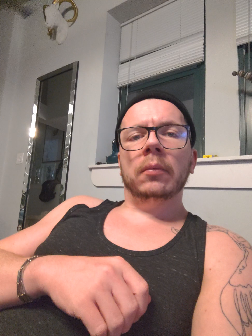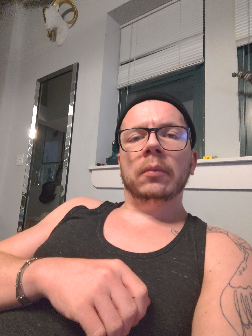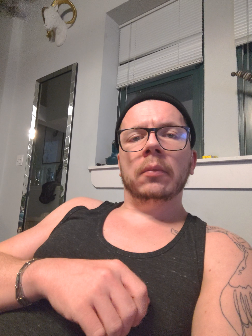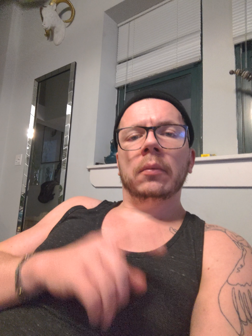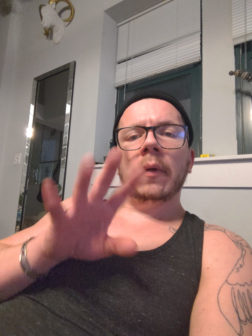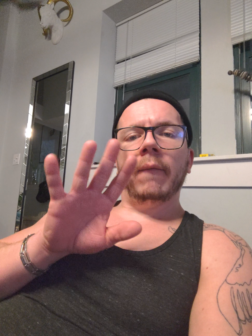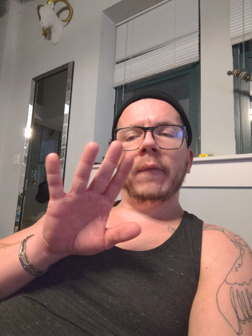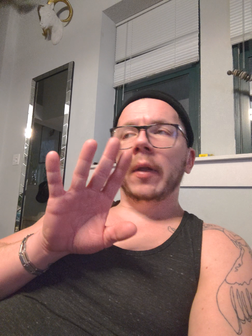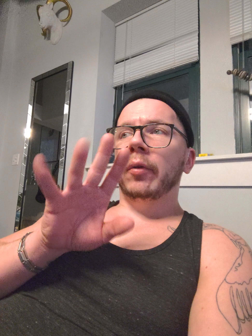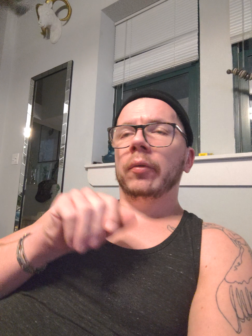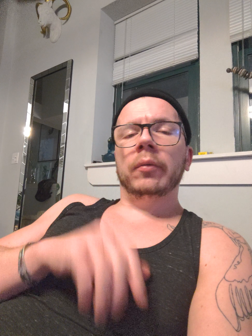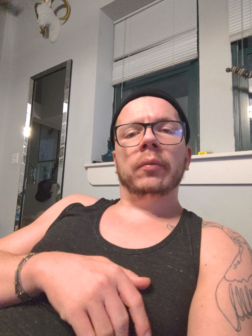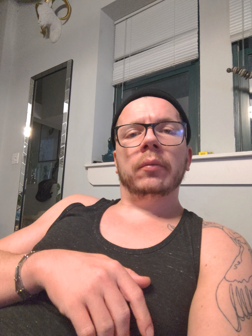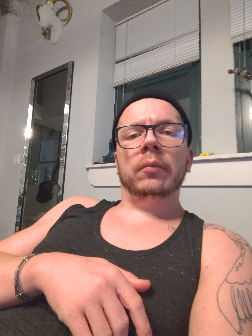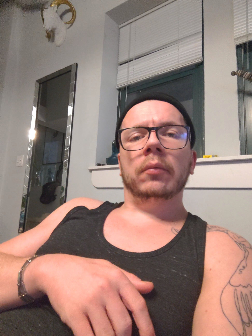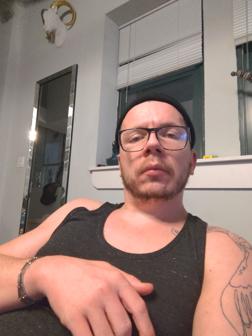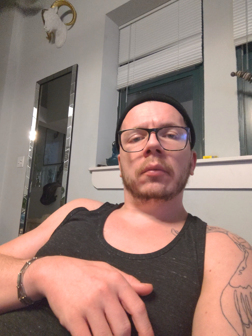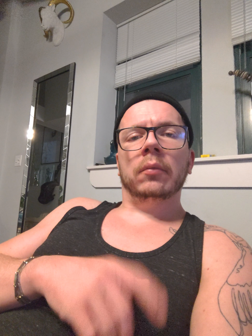finger